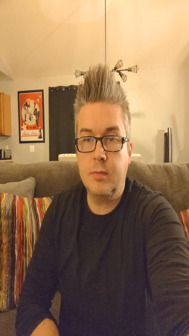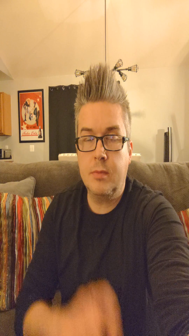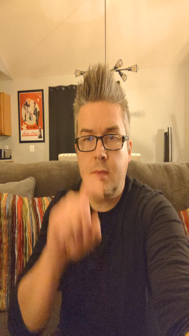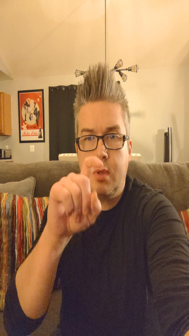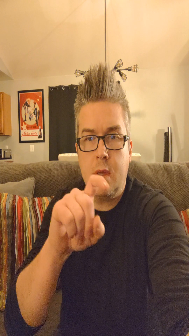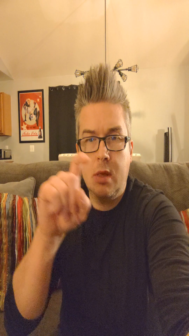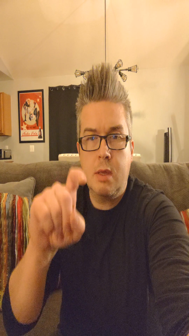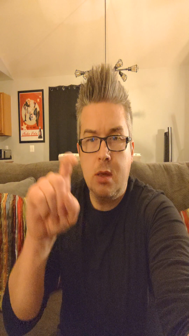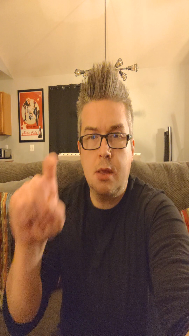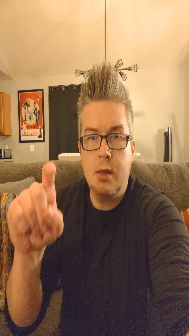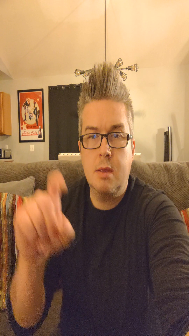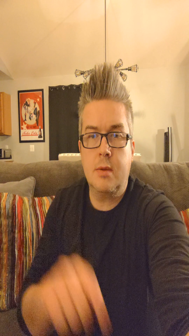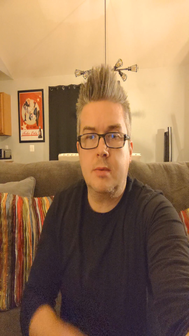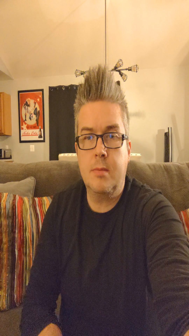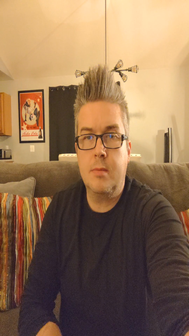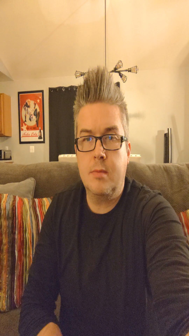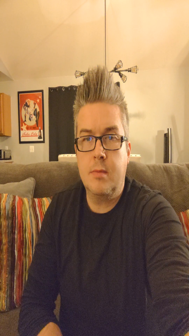closet